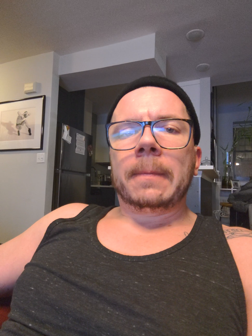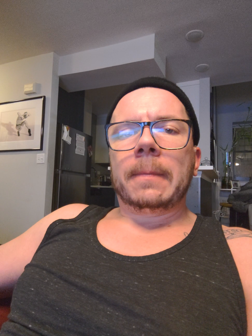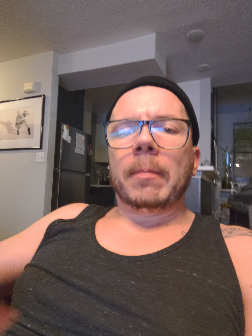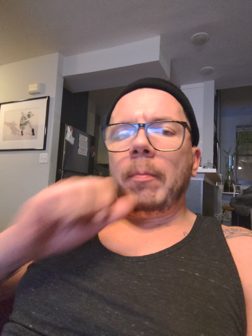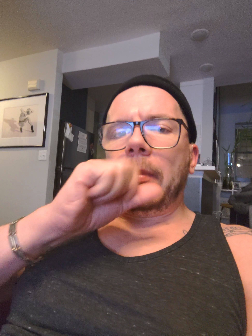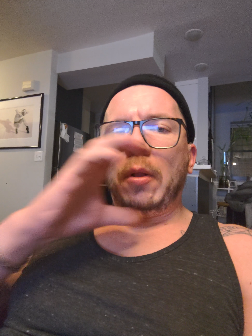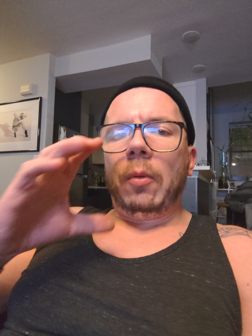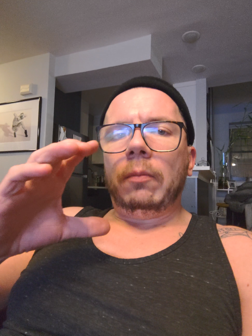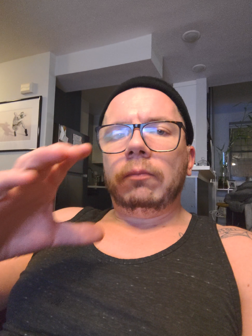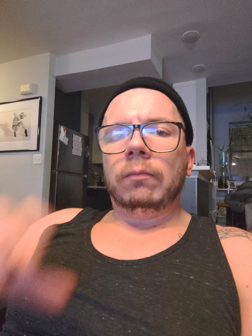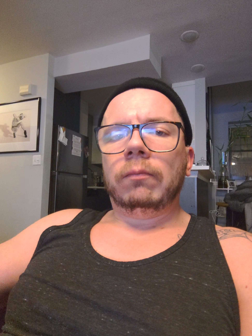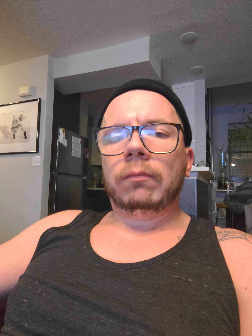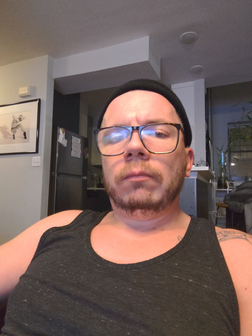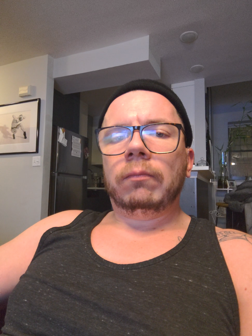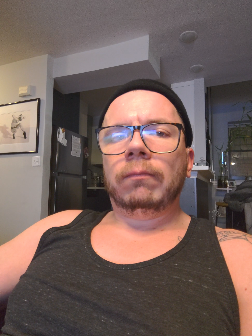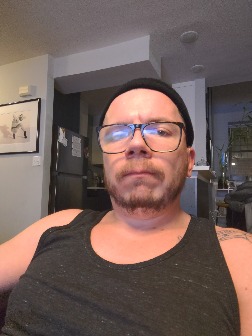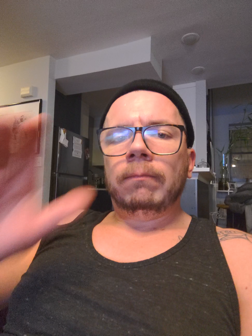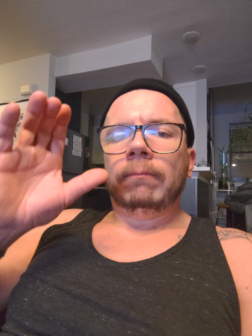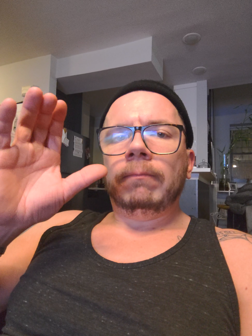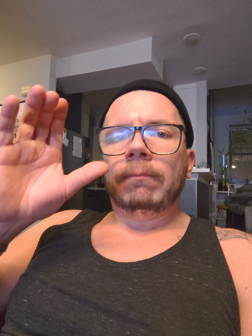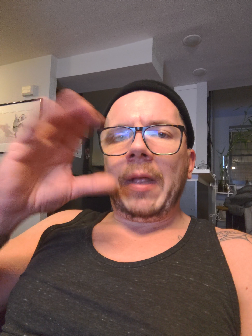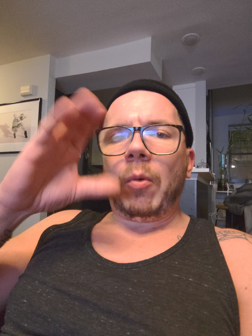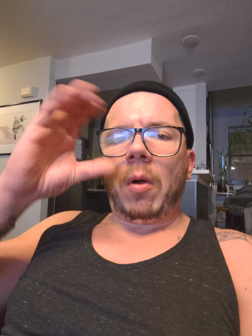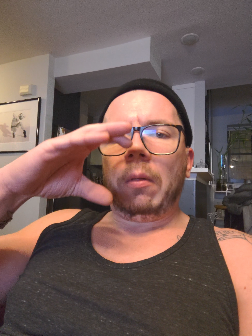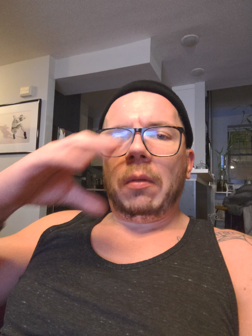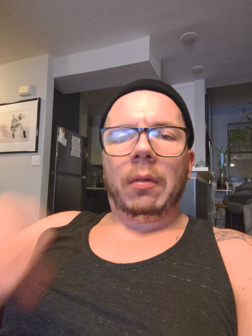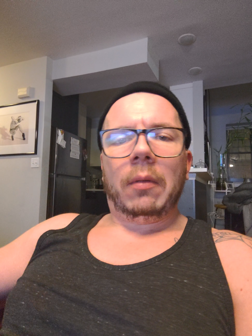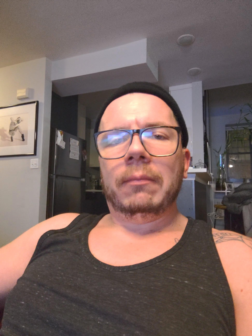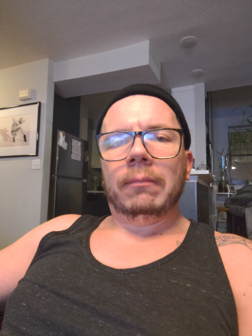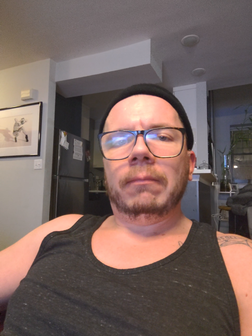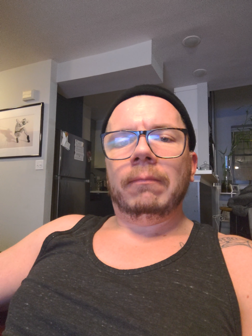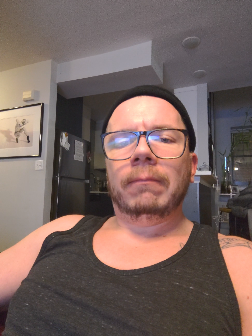owl